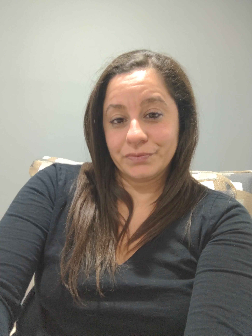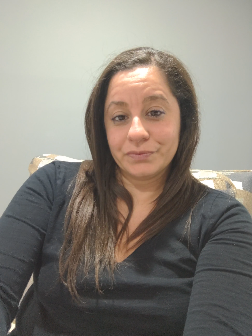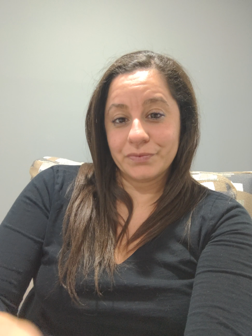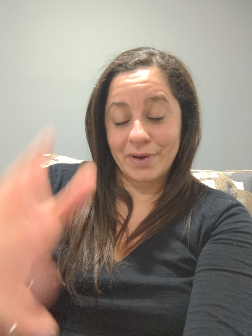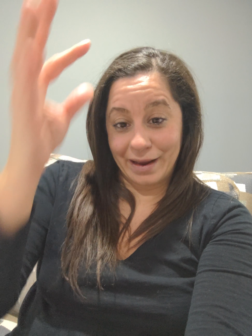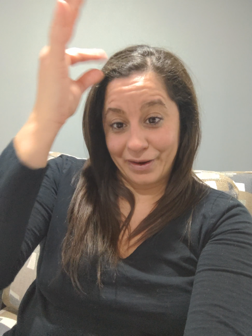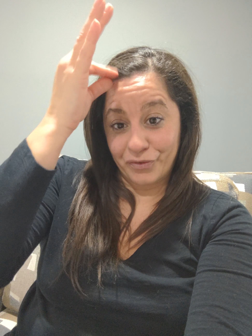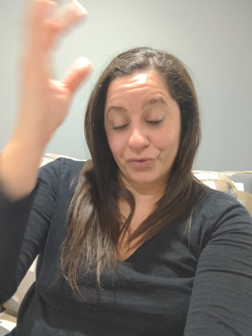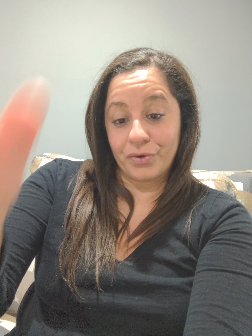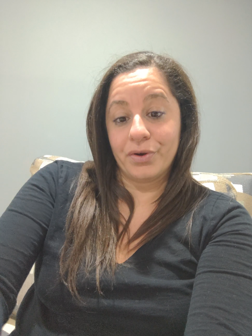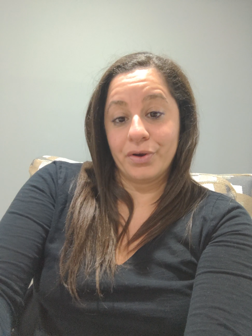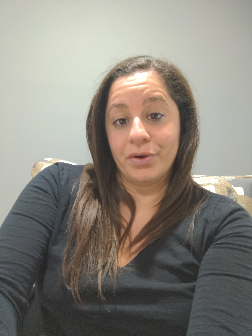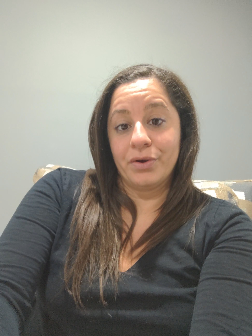hair